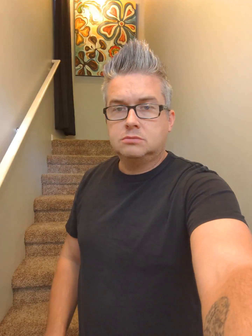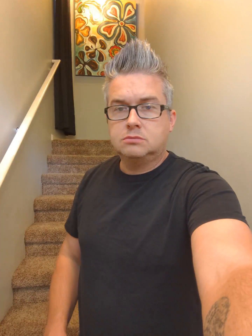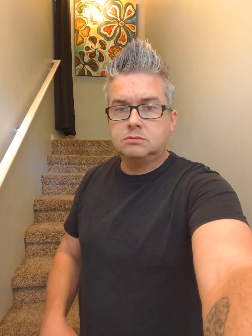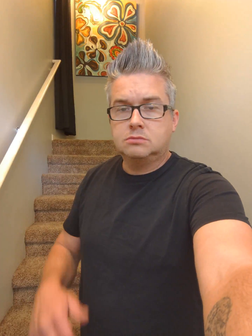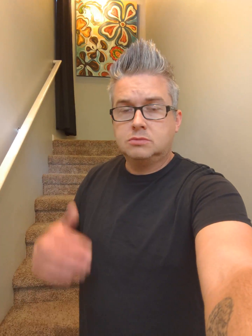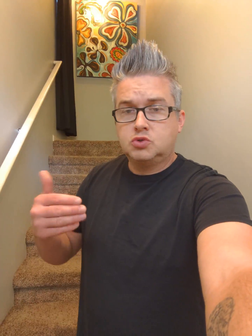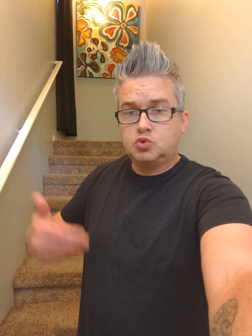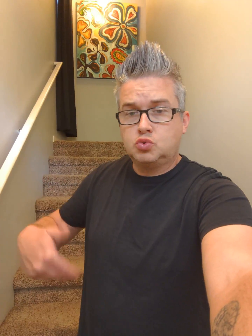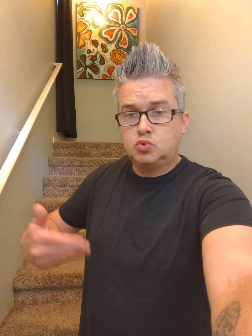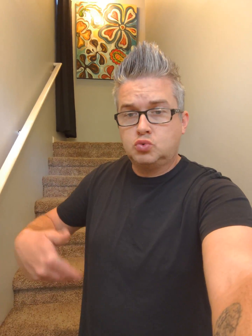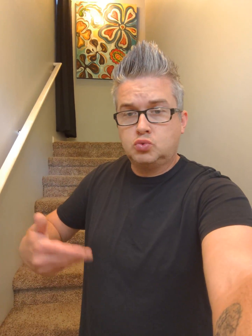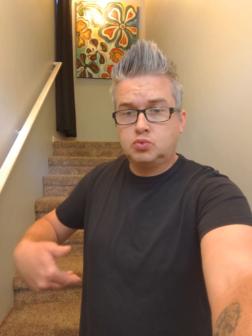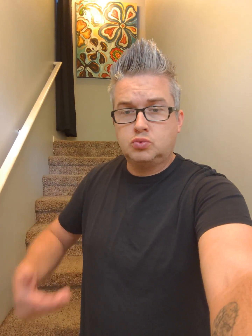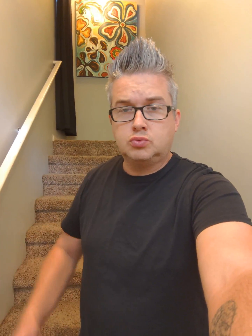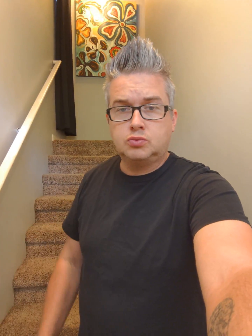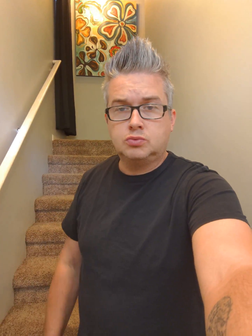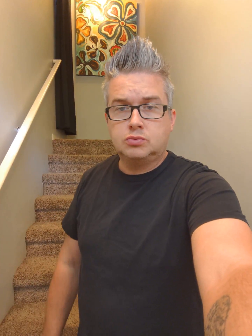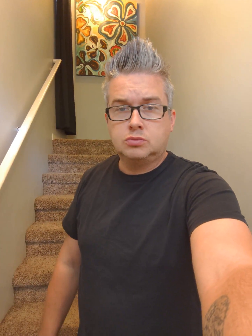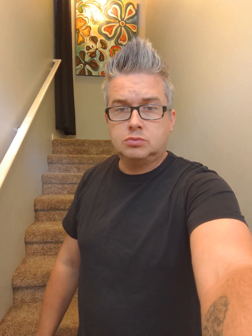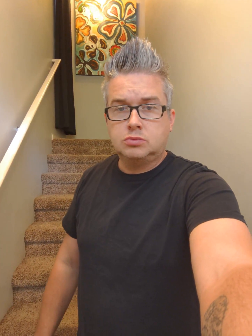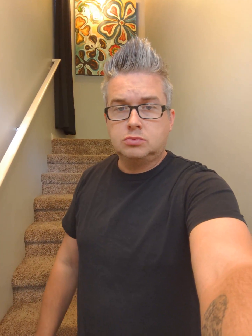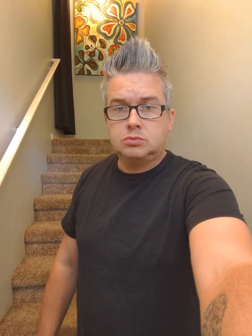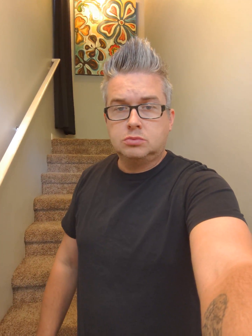shorts